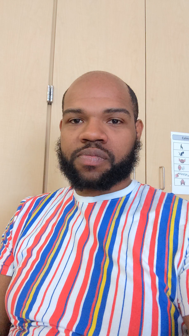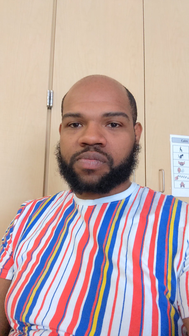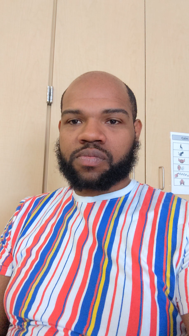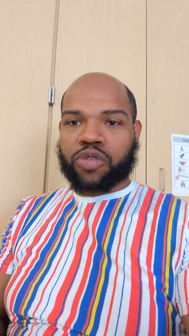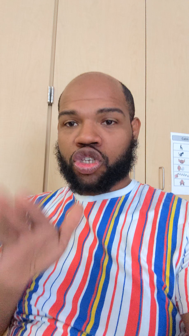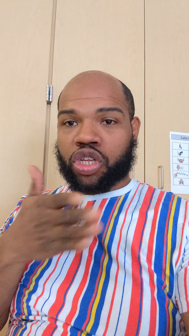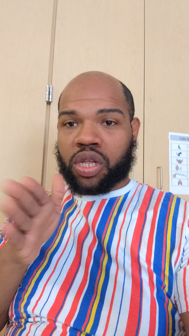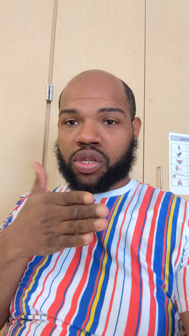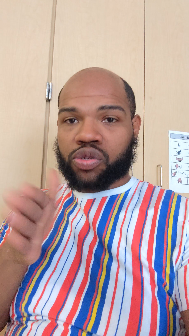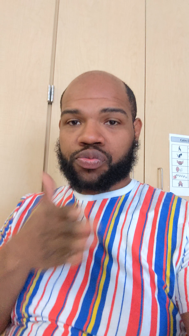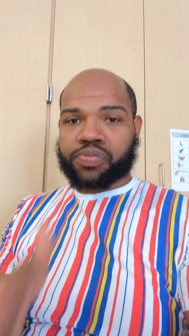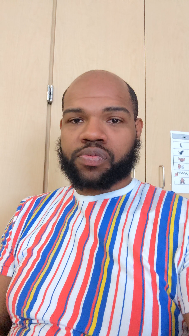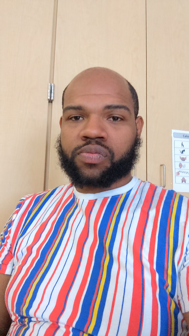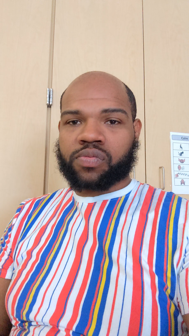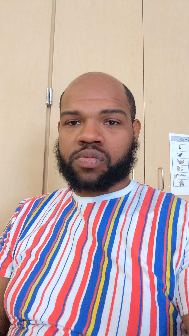share